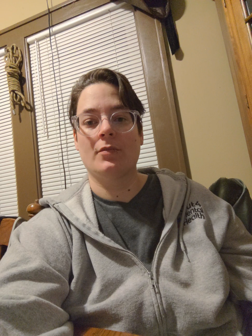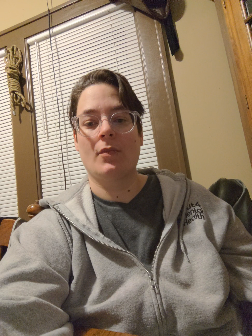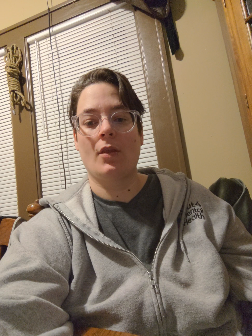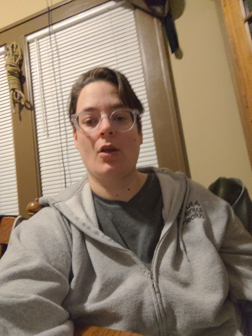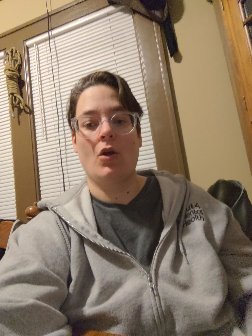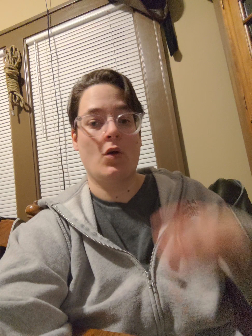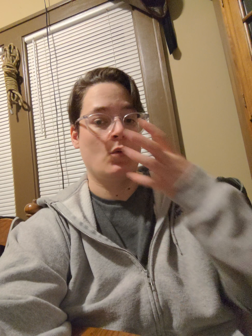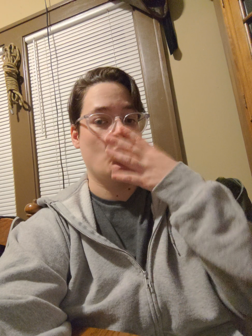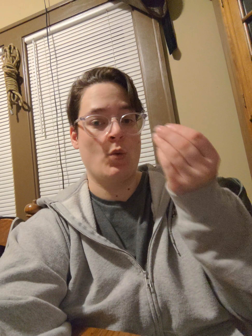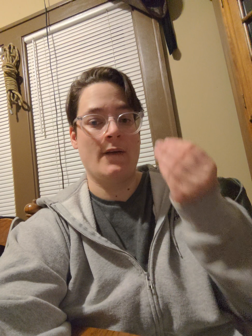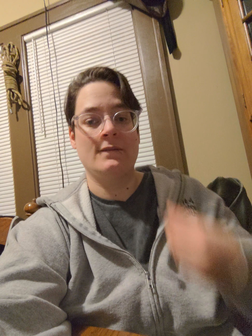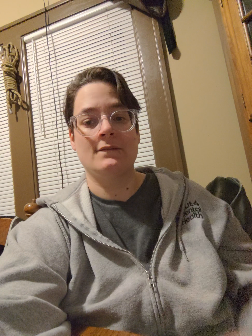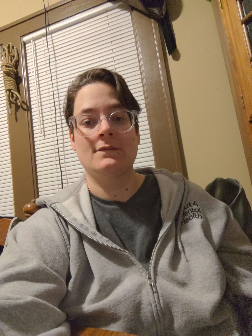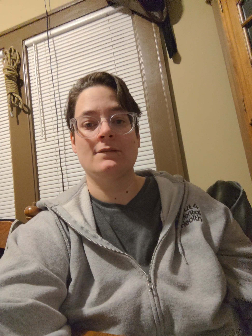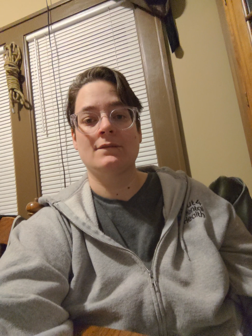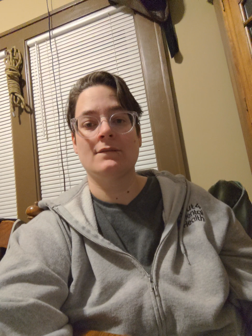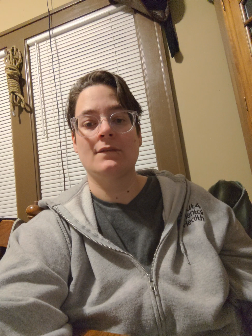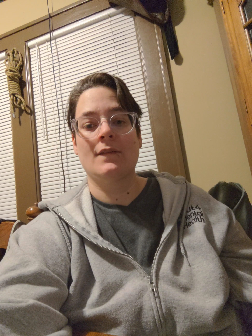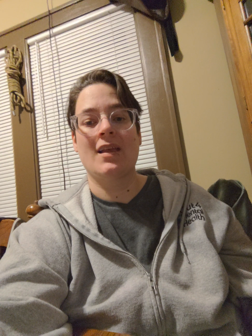wolf